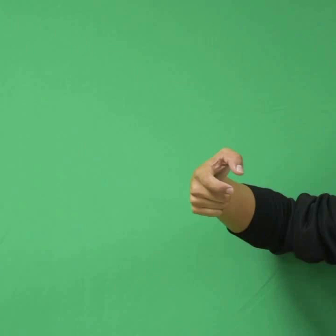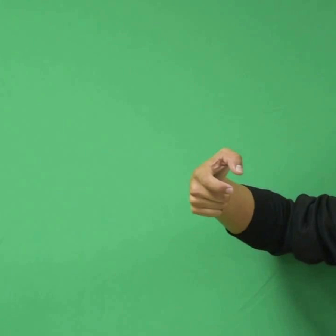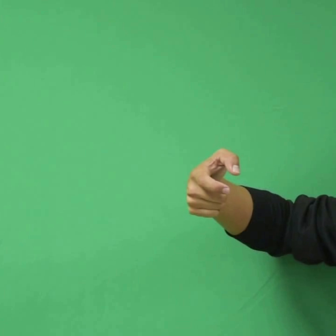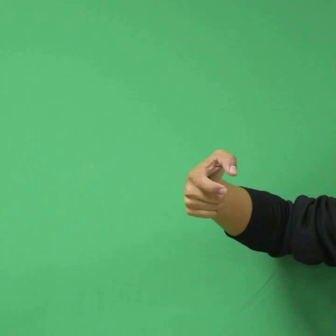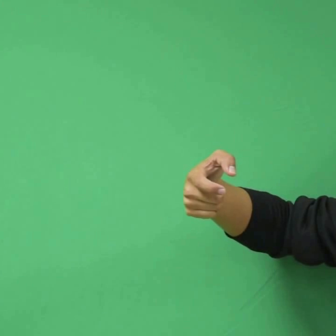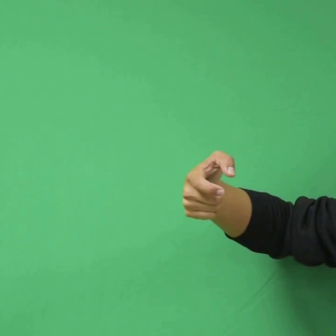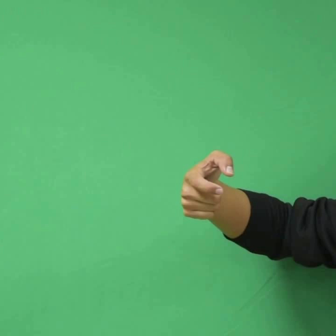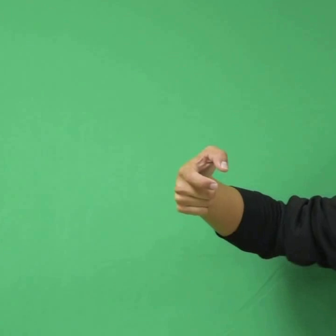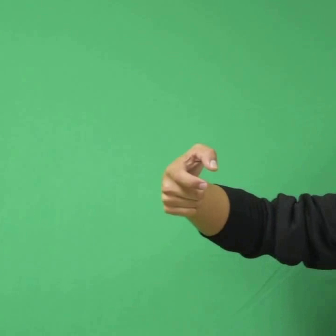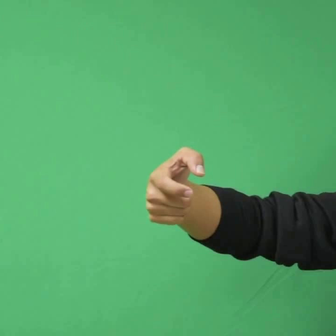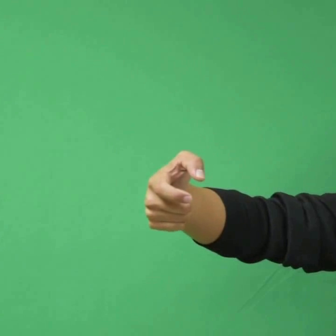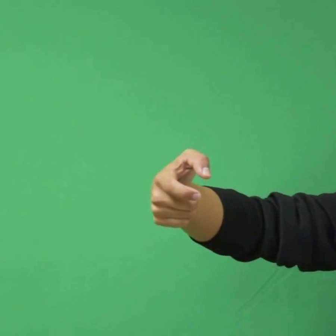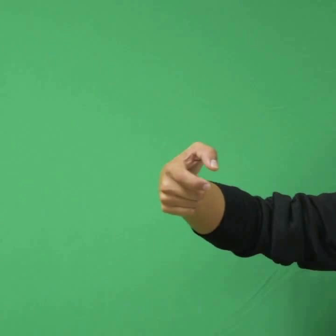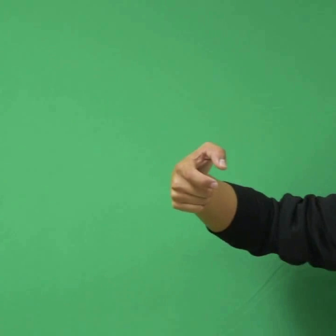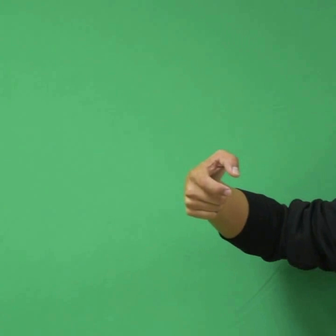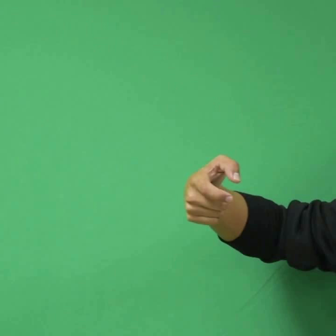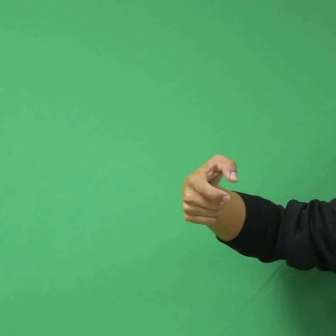X